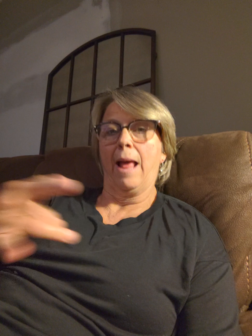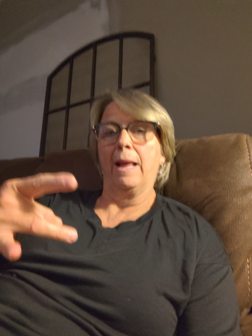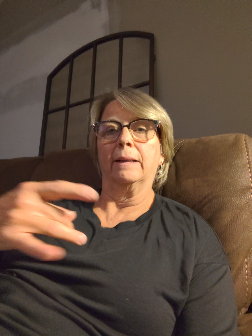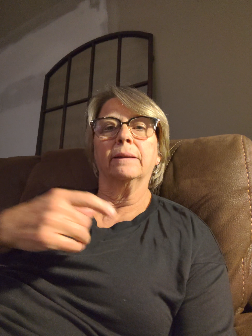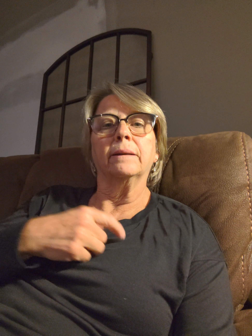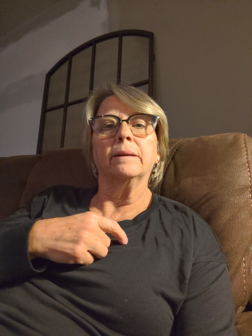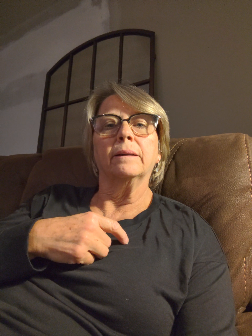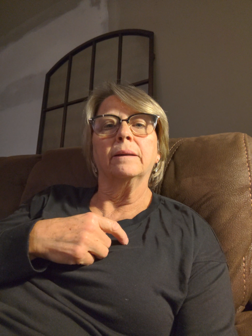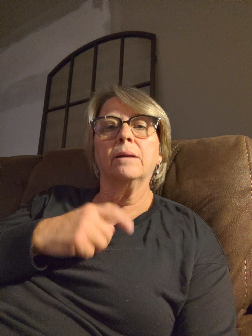like